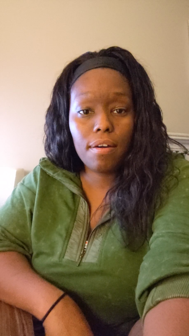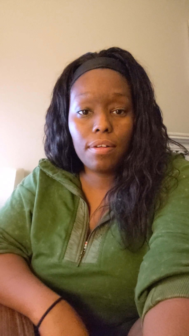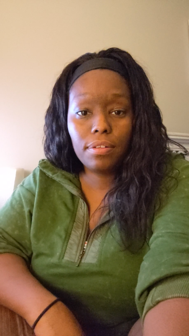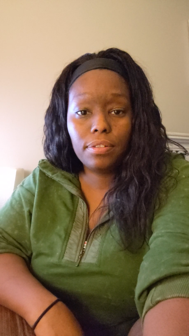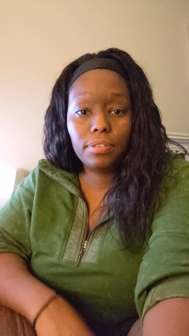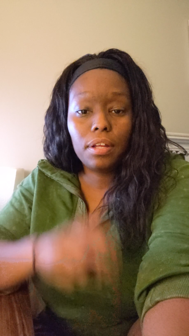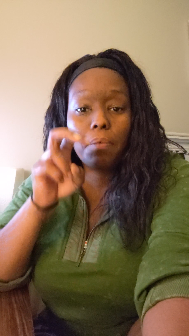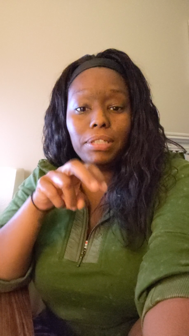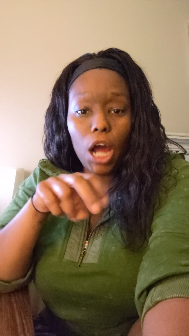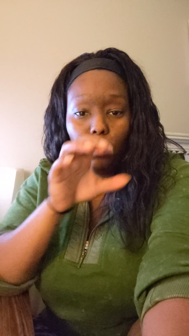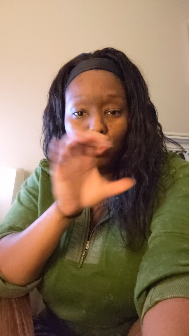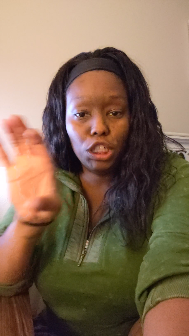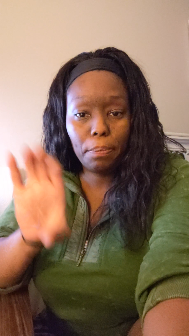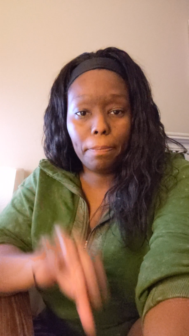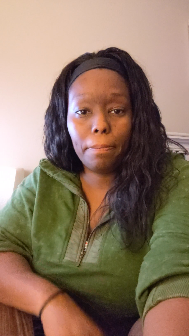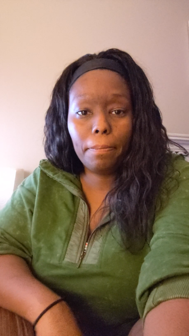potato chip